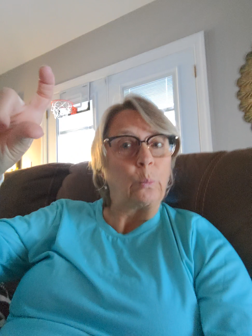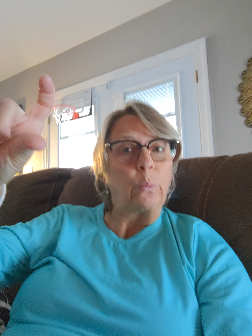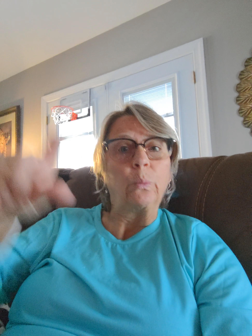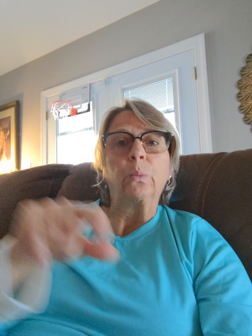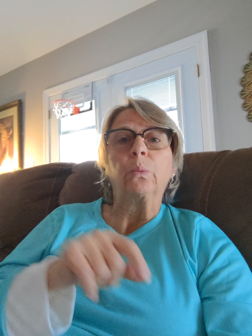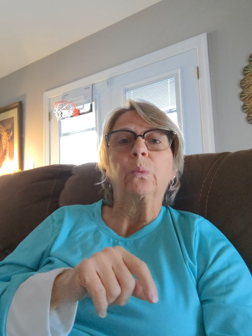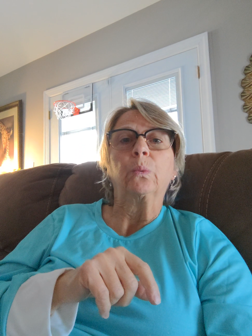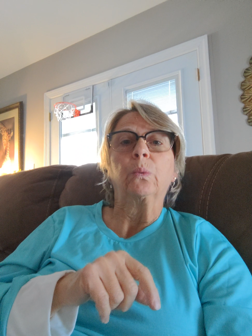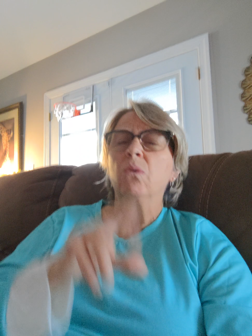moon